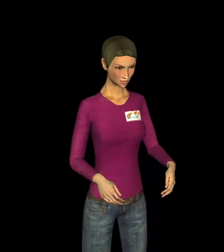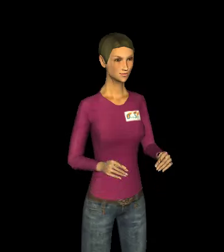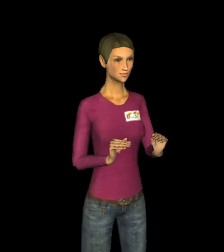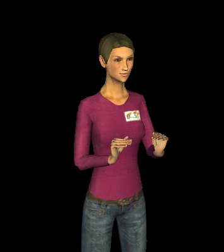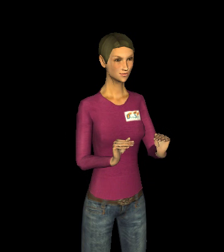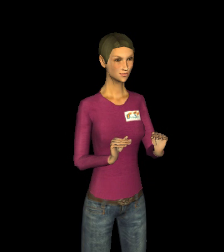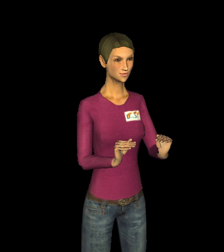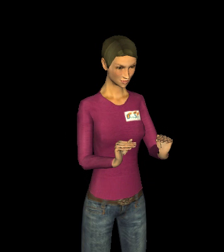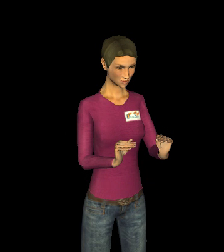يتعلم